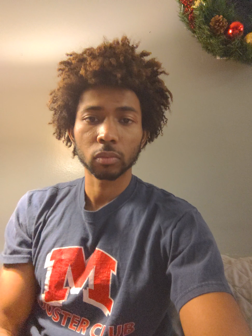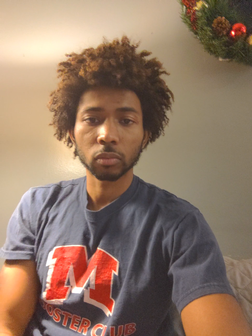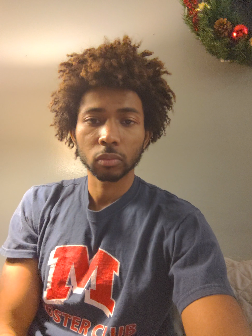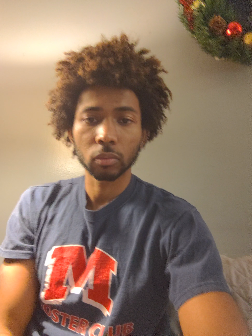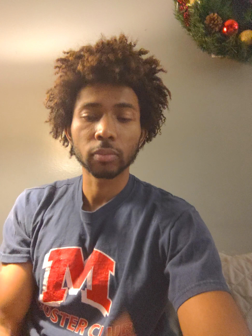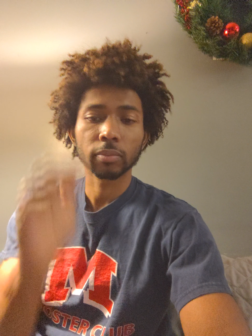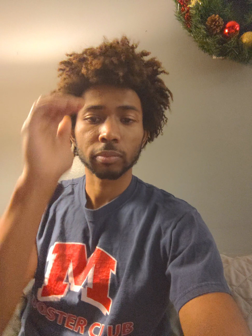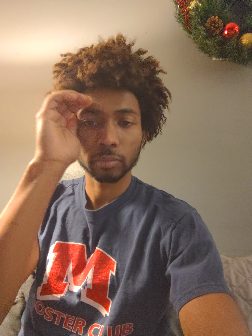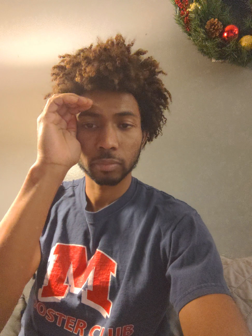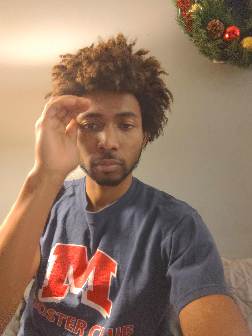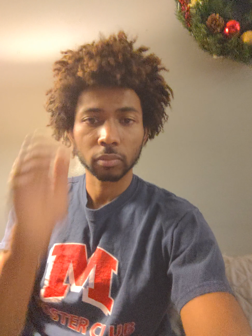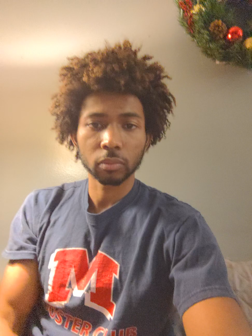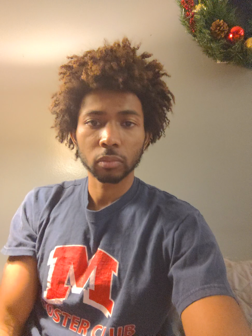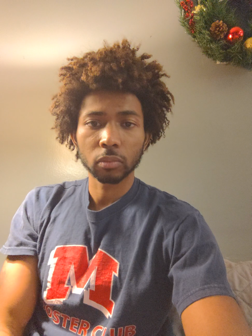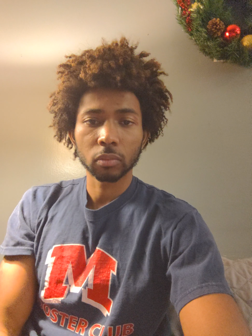listen